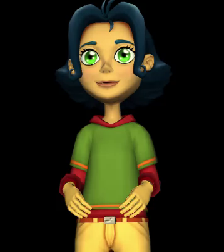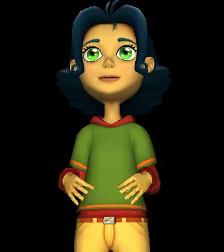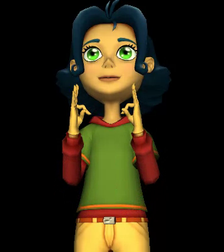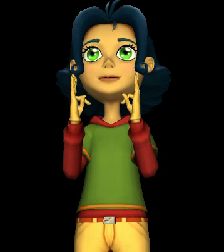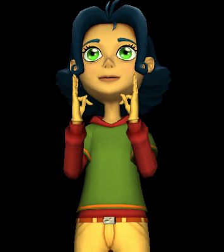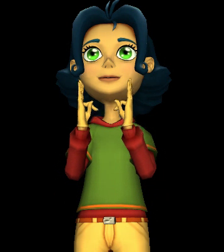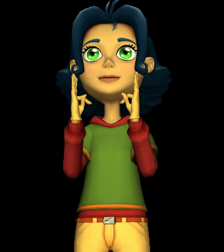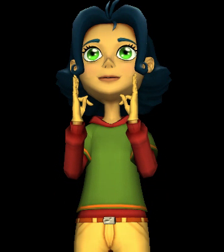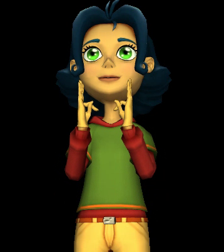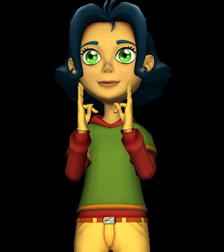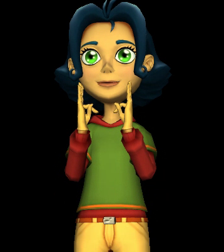عمة